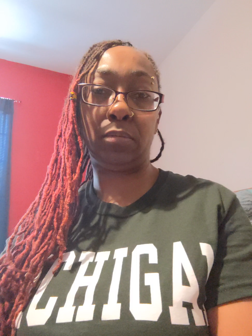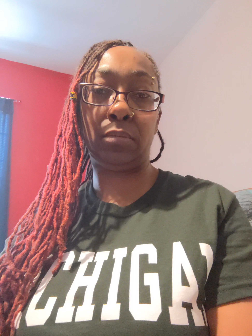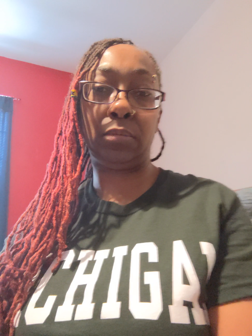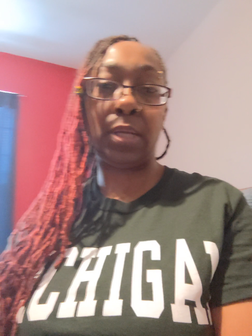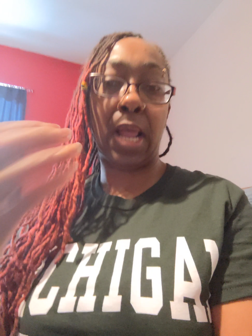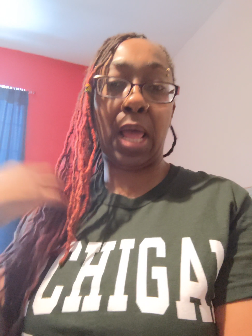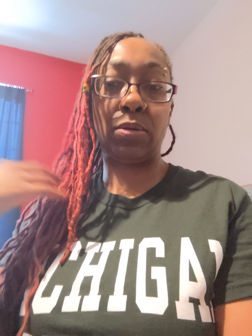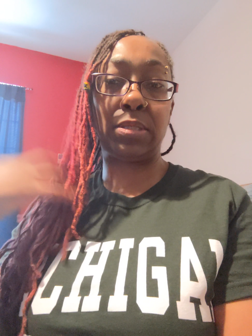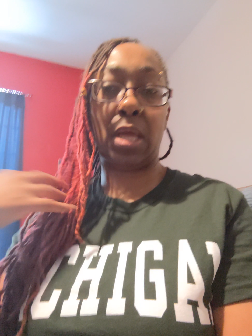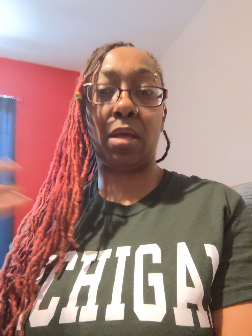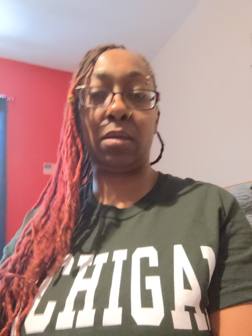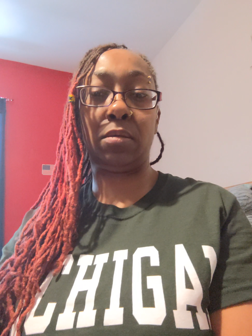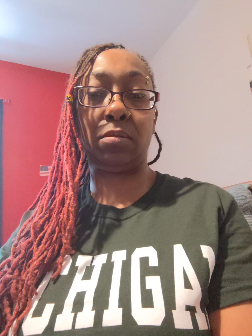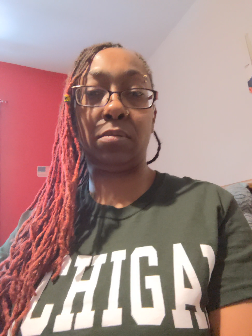outside